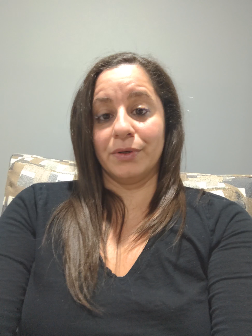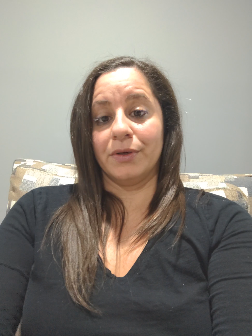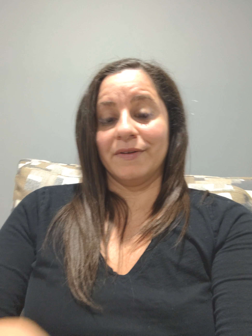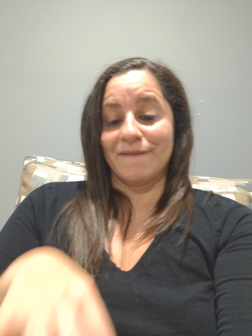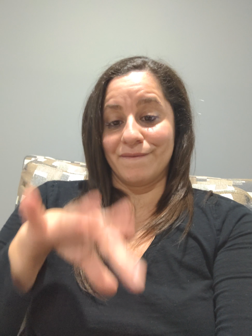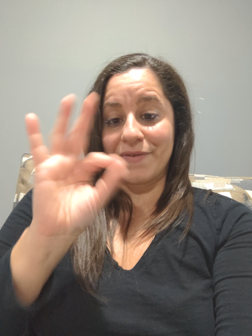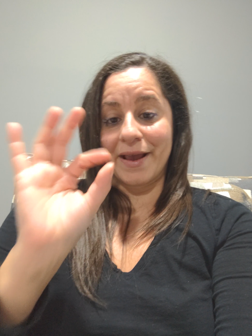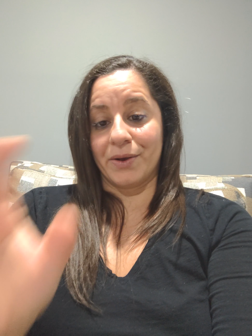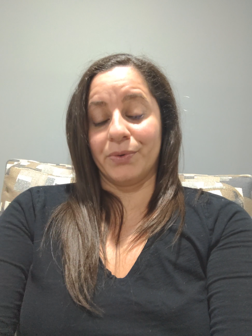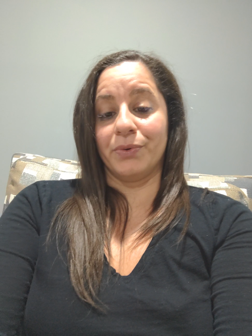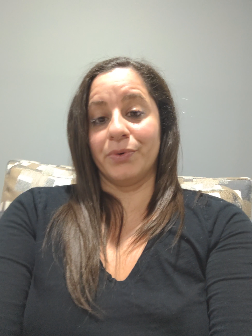find